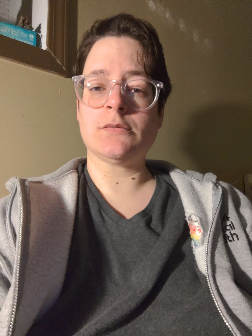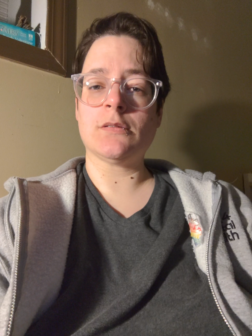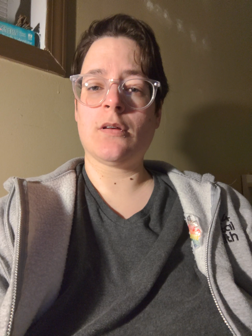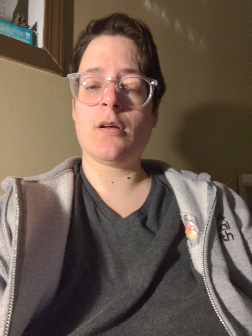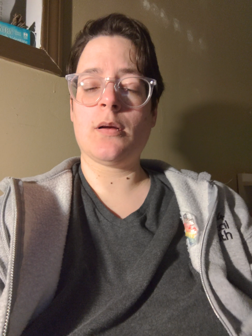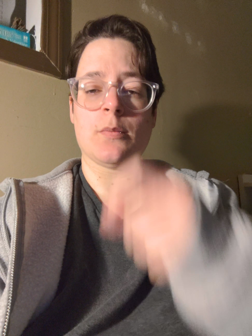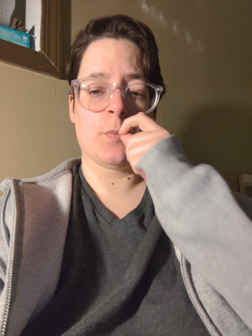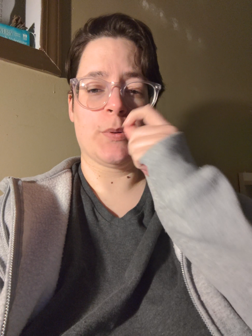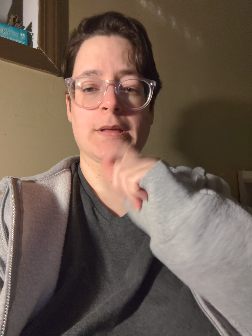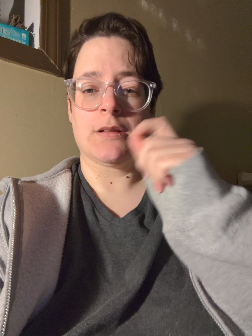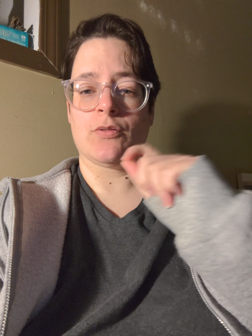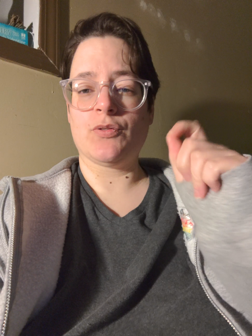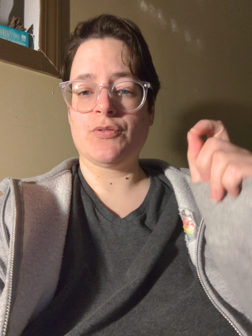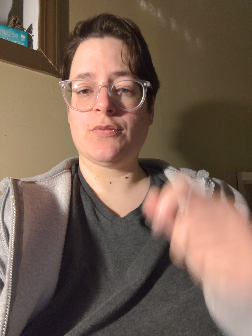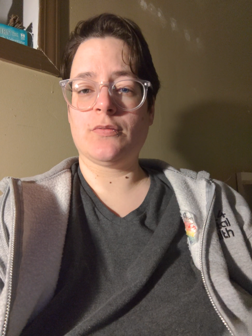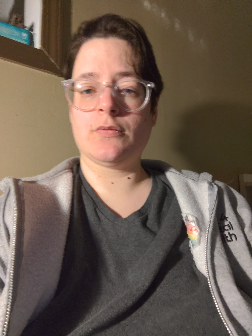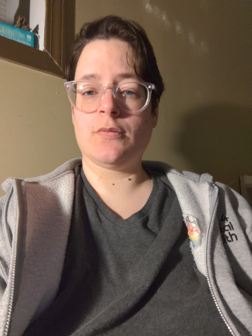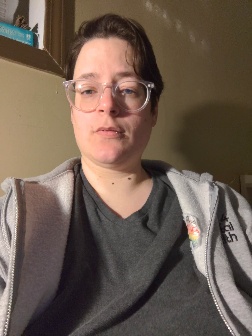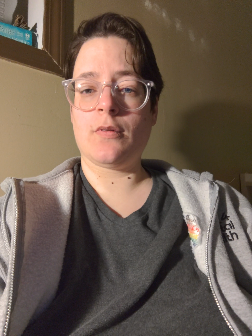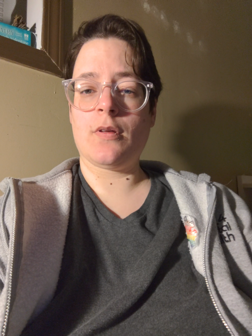pencil